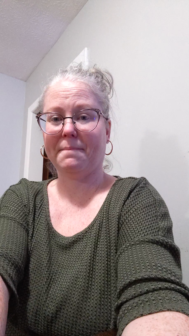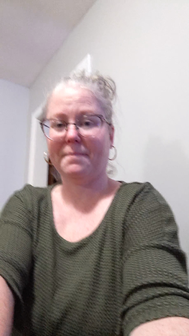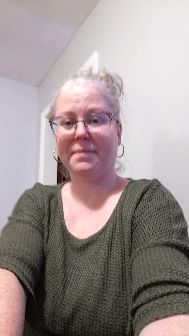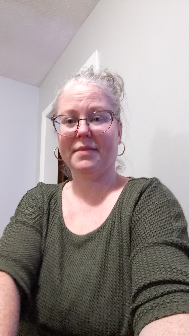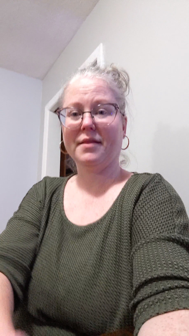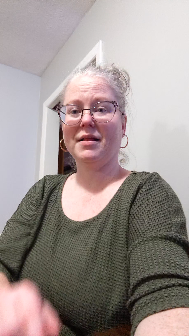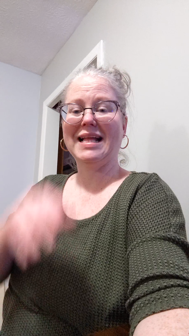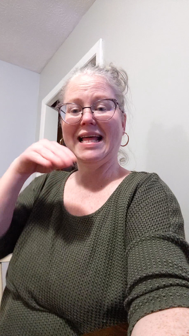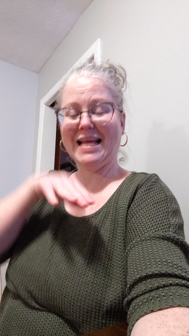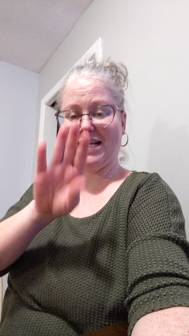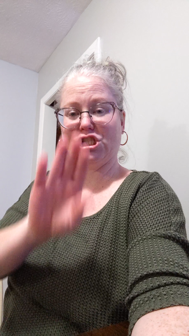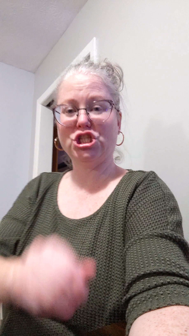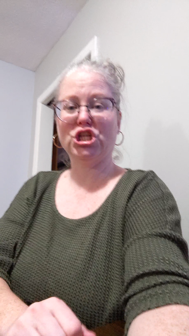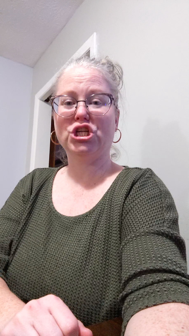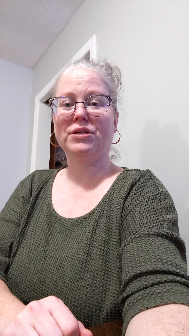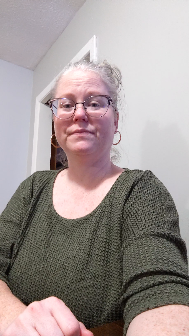enter